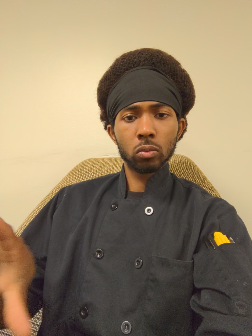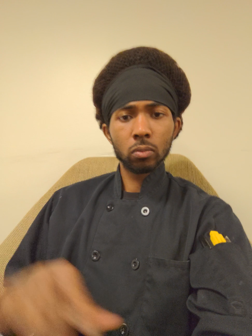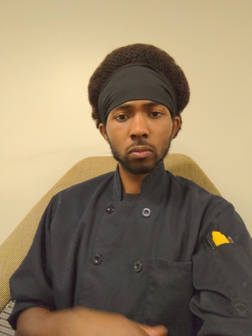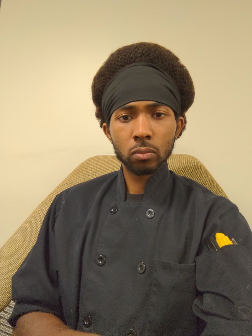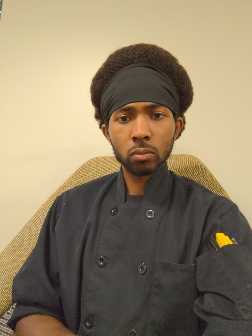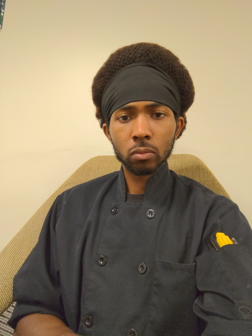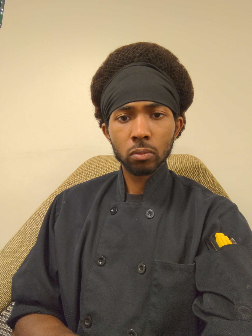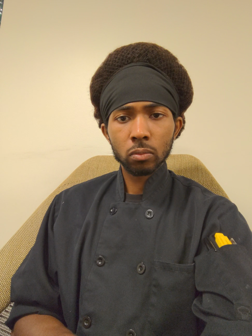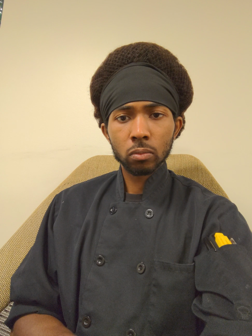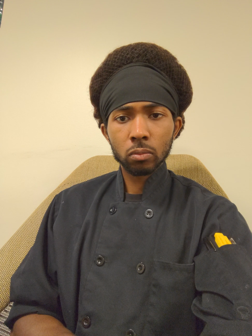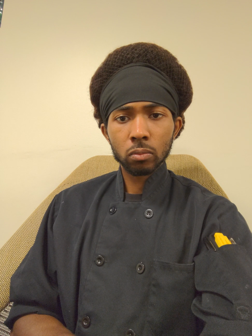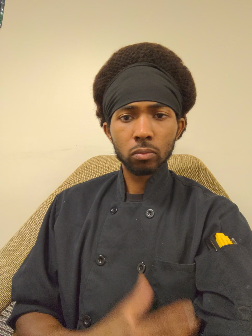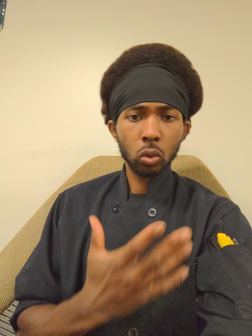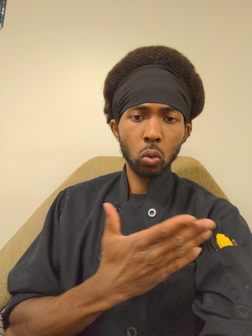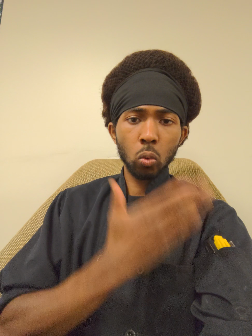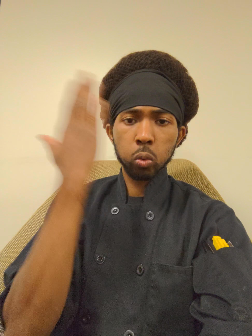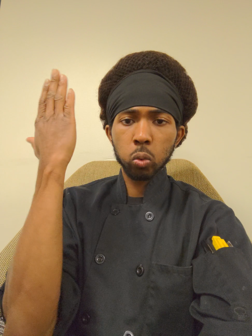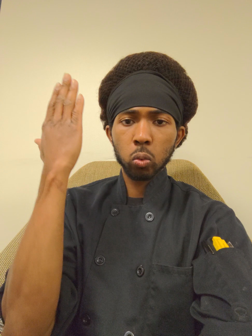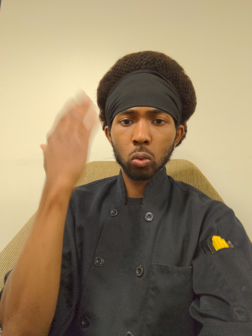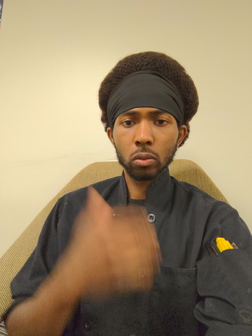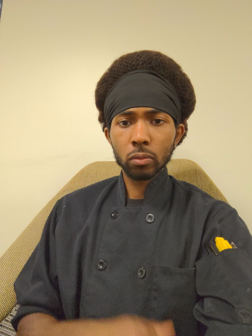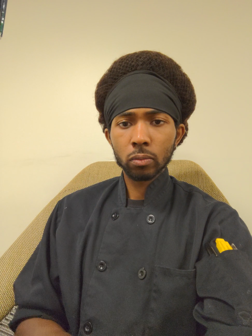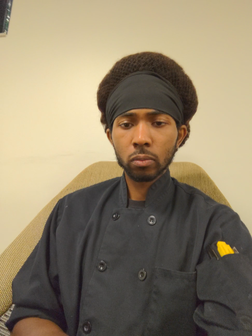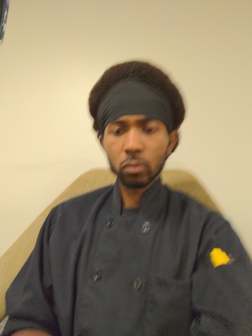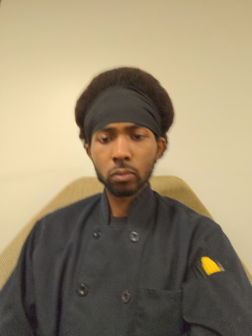all gone